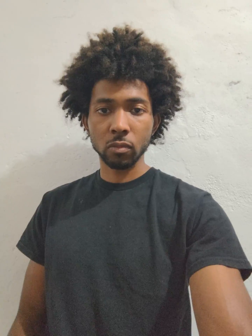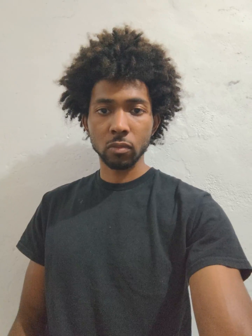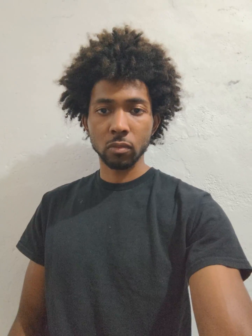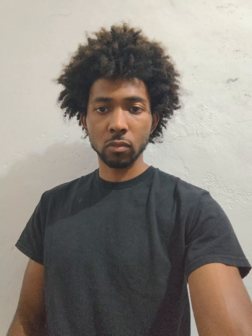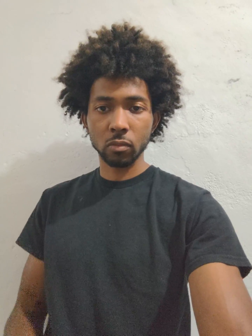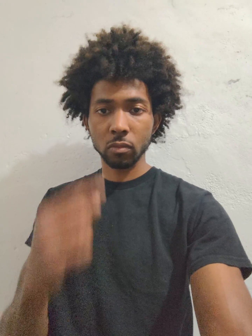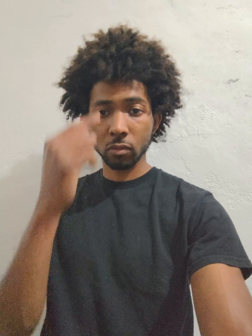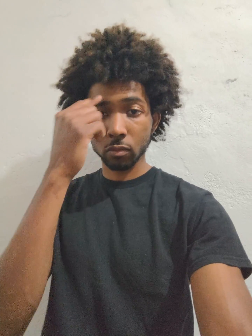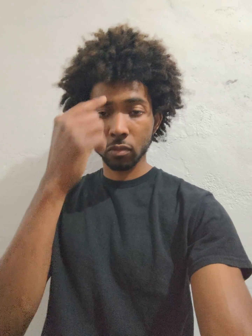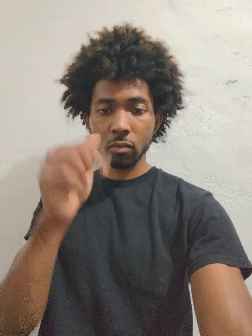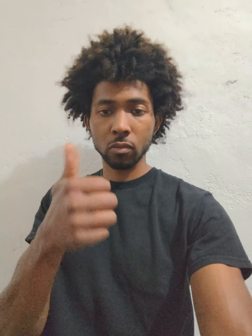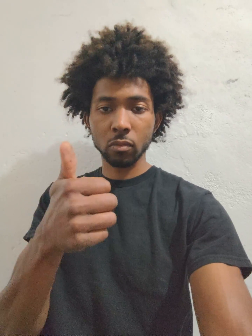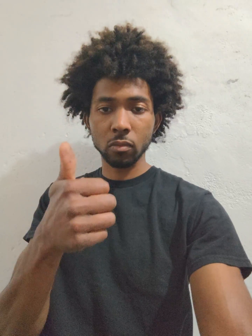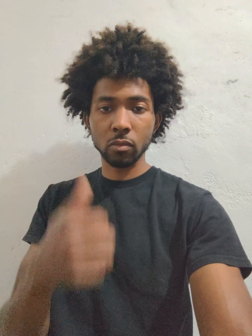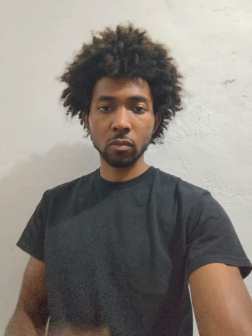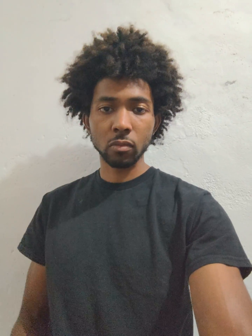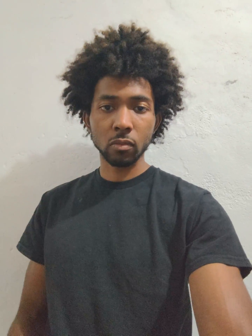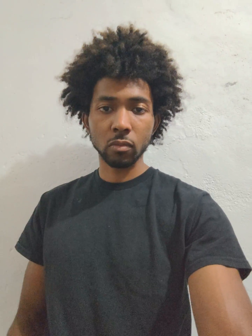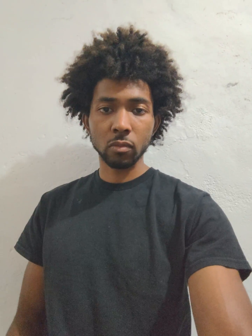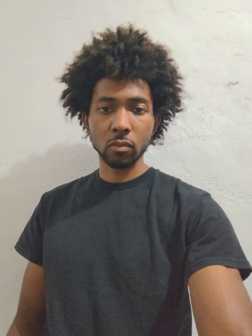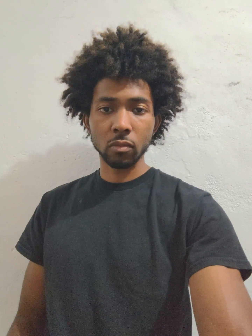dime